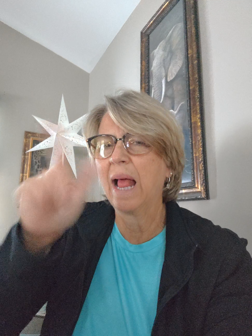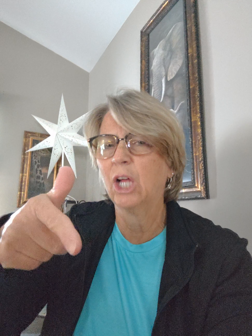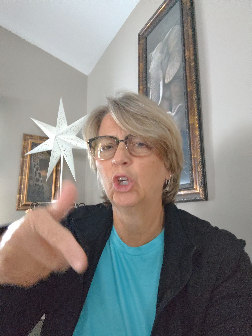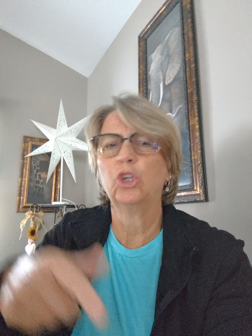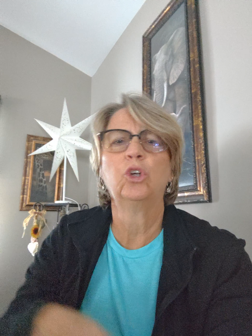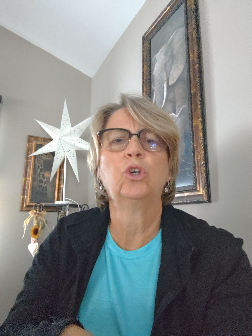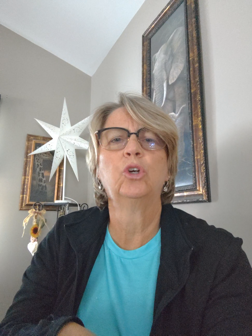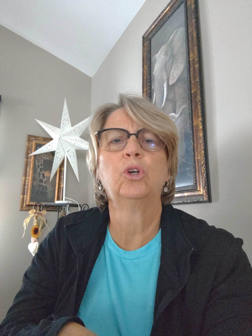later